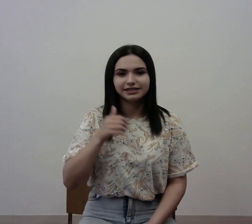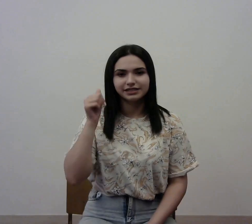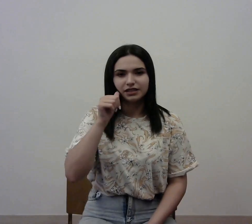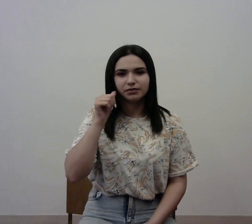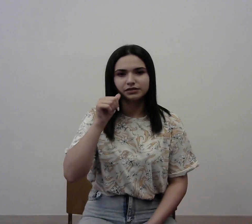sabah